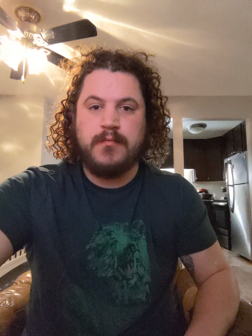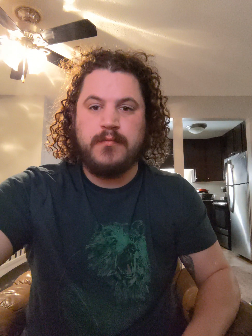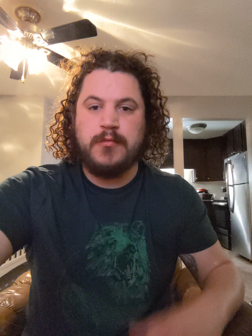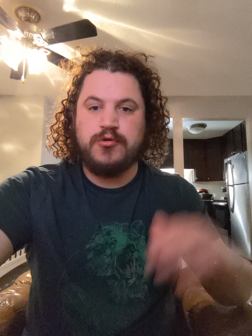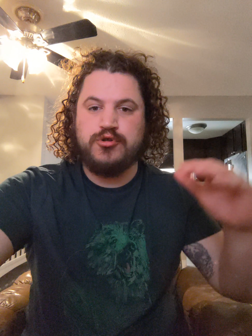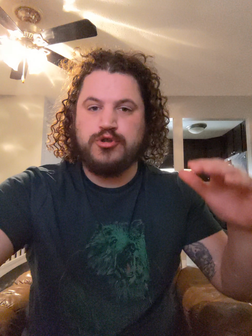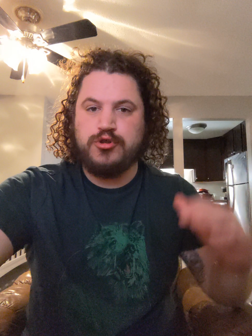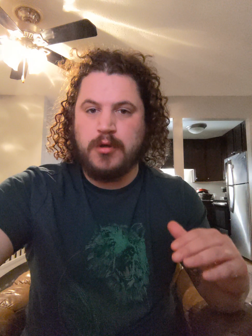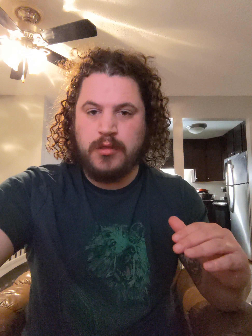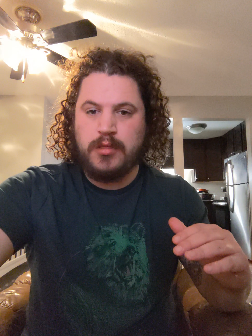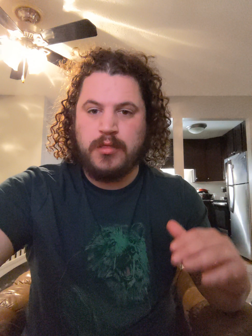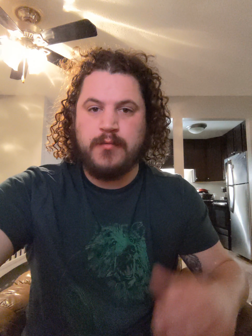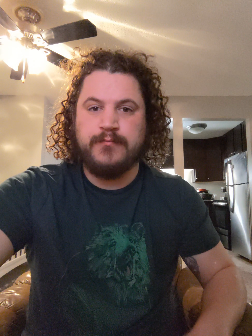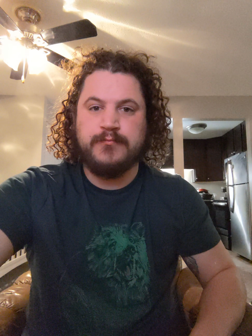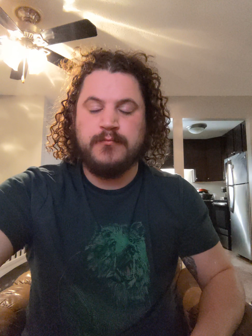child